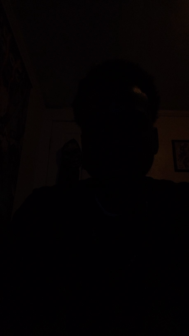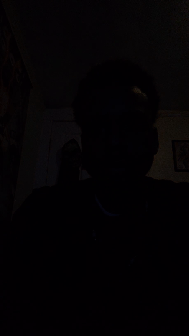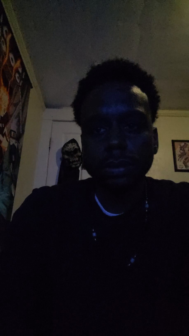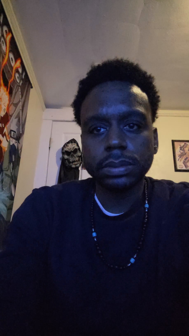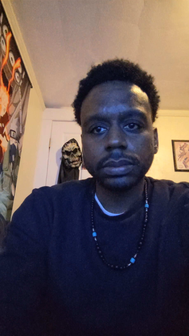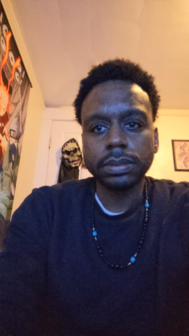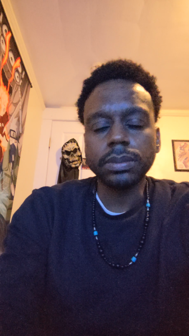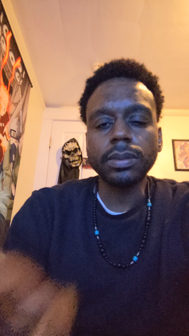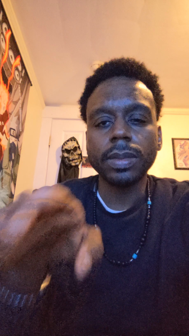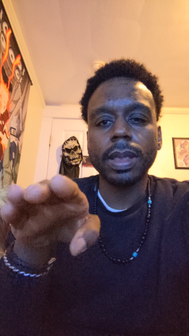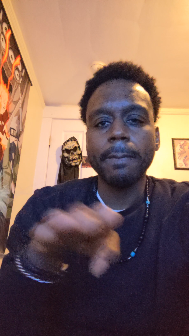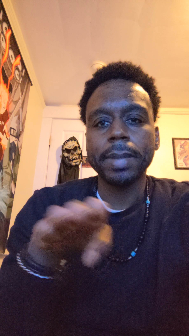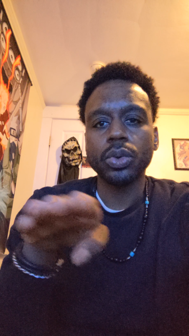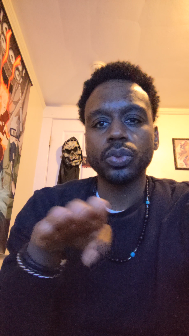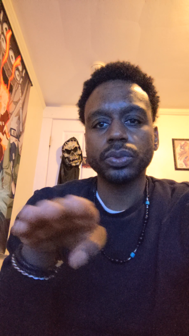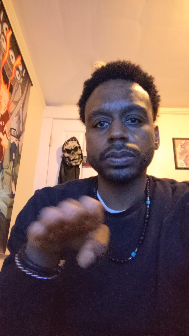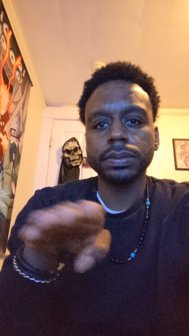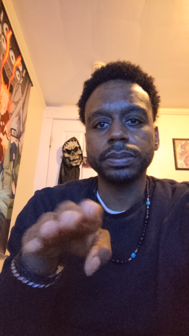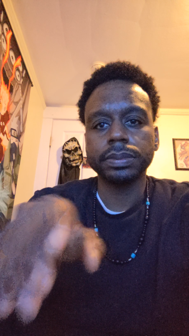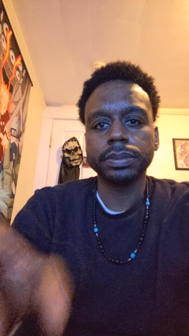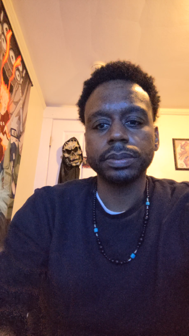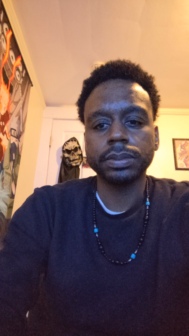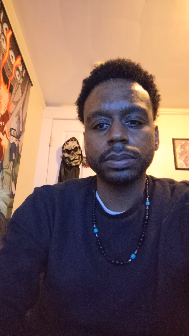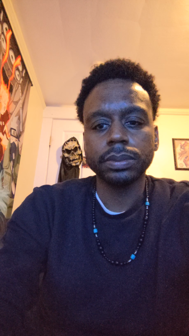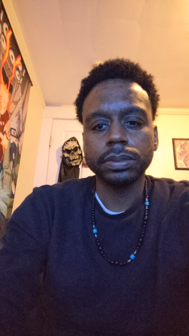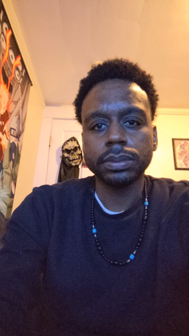boots